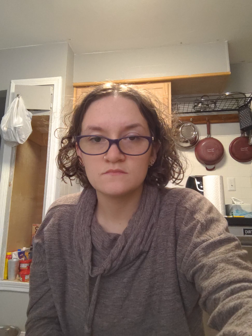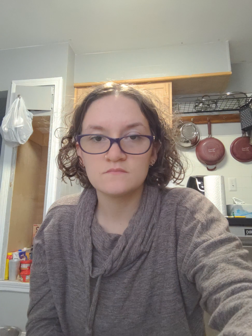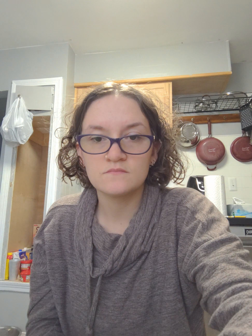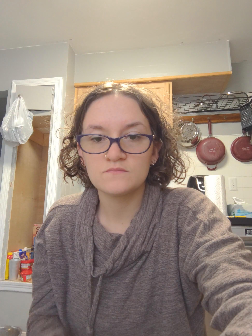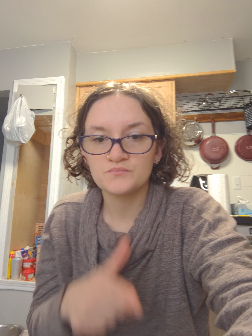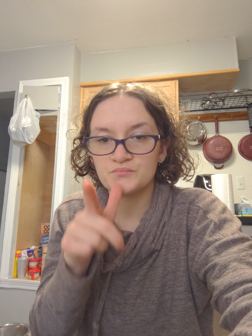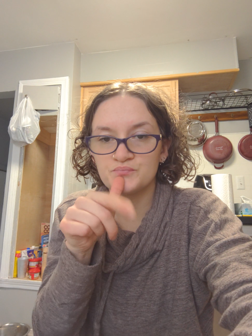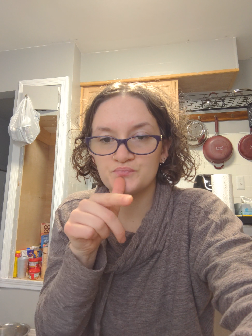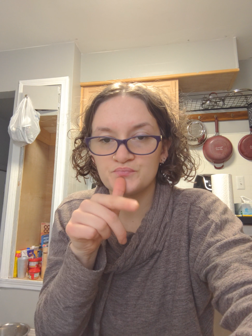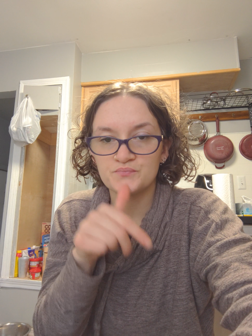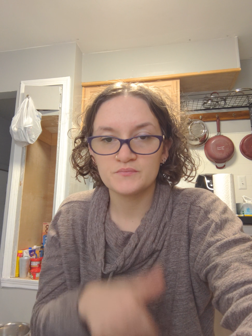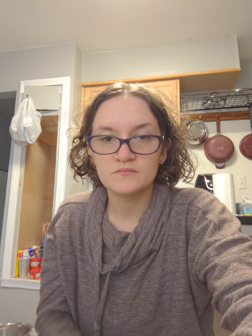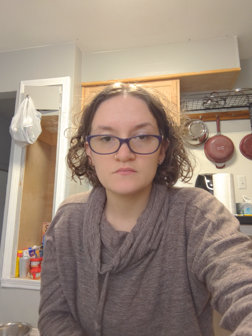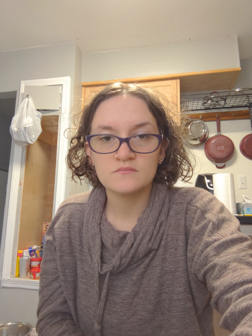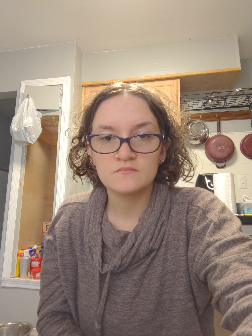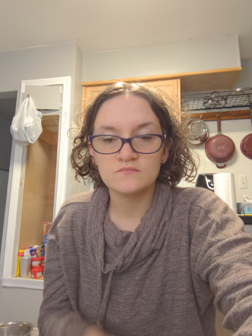who